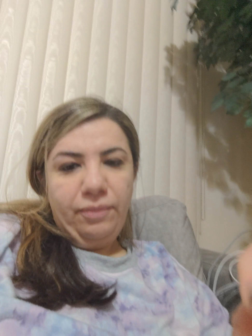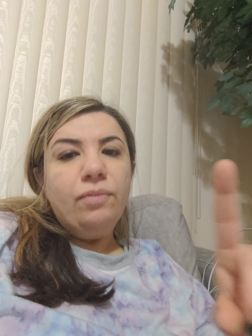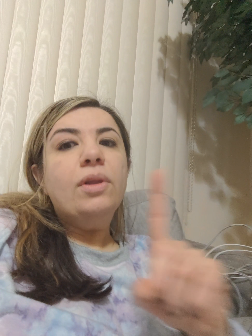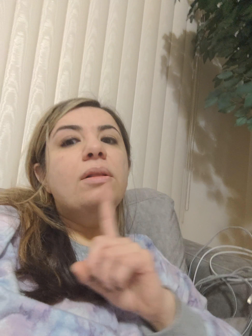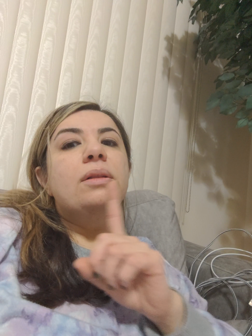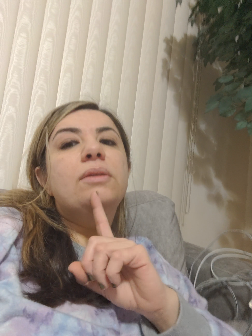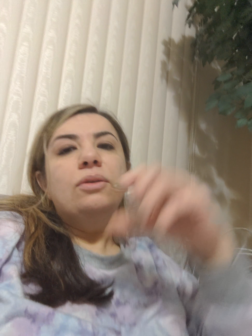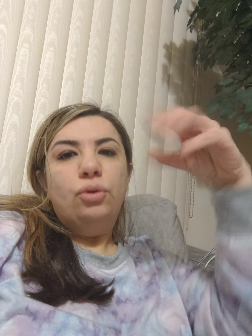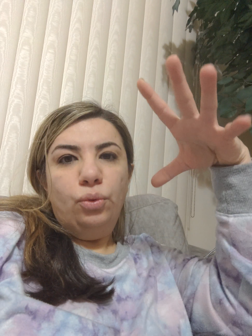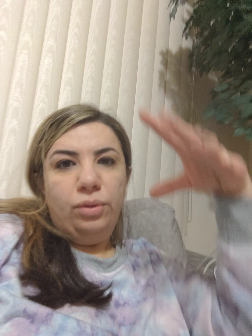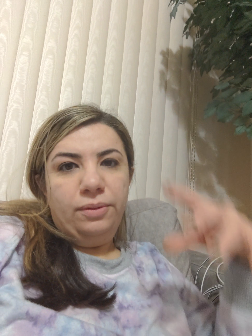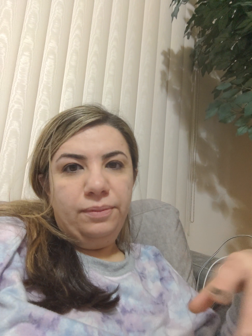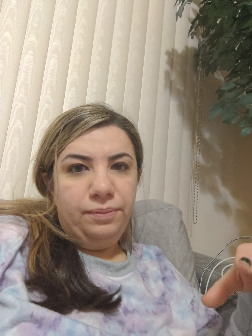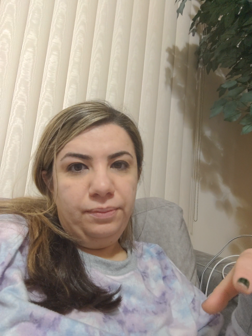lamp